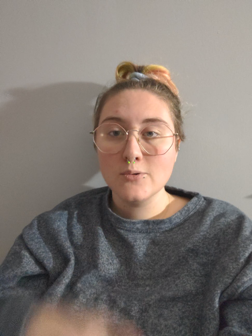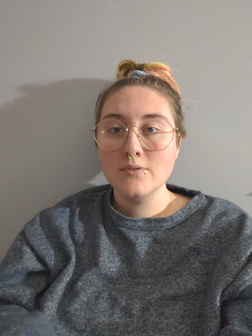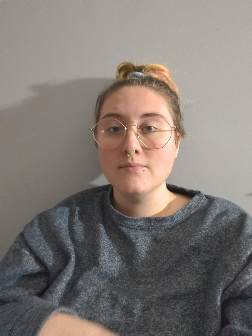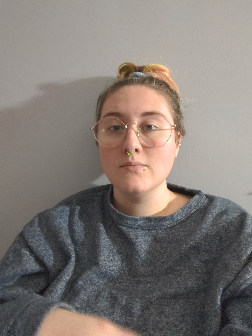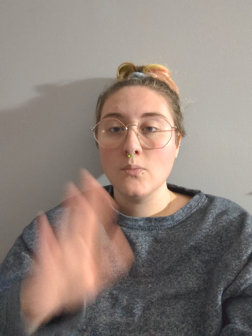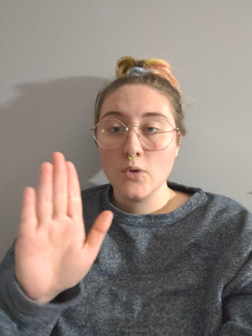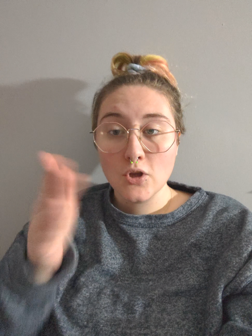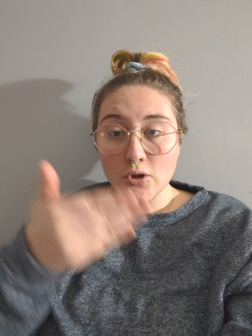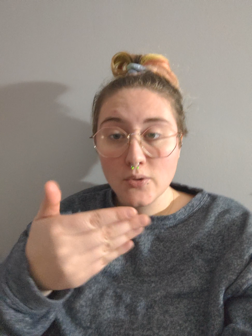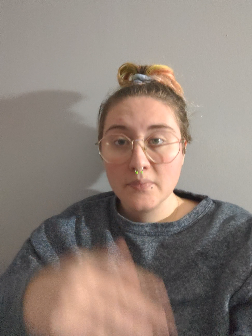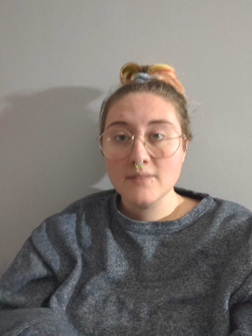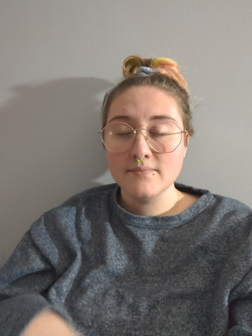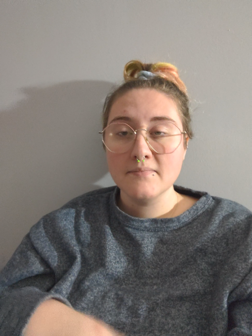room